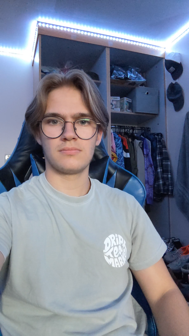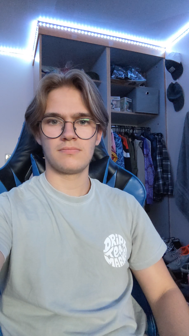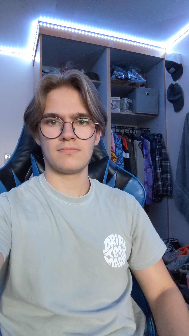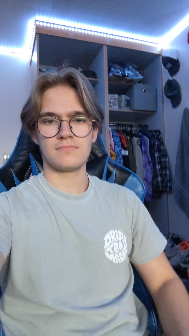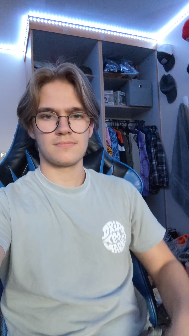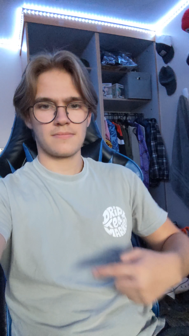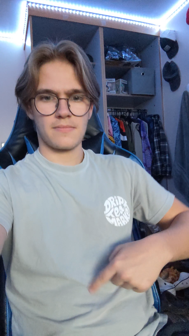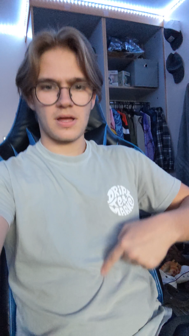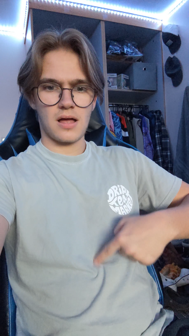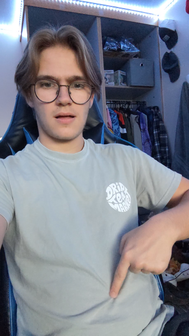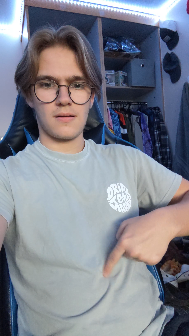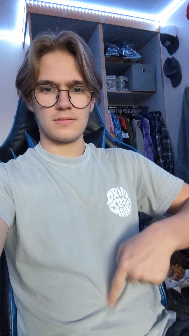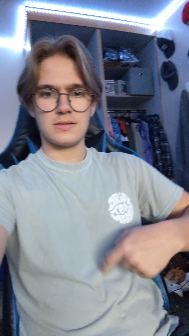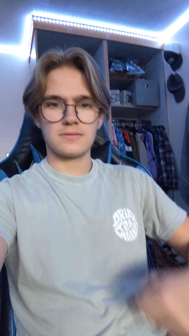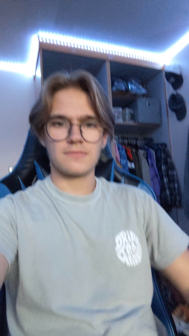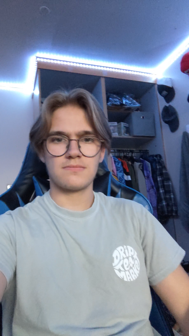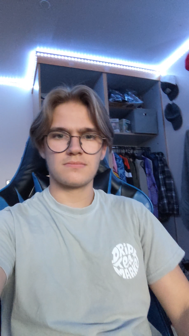belly button